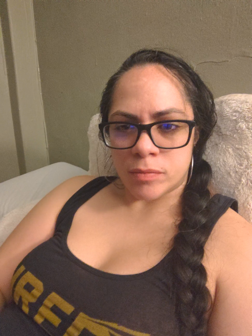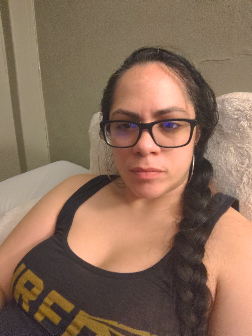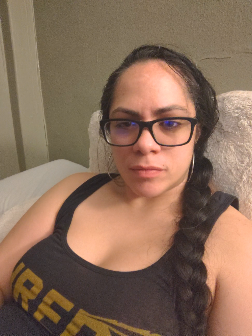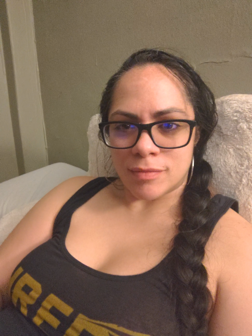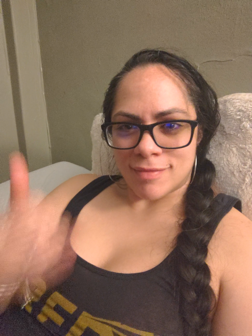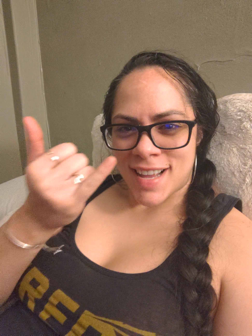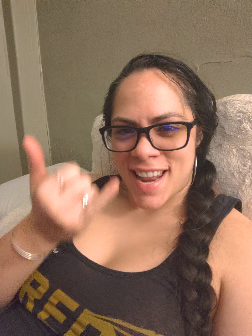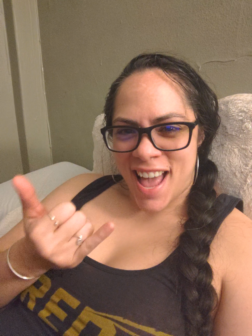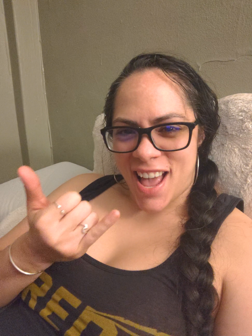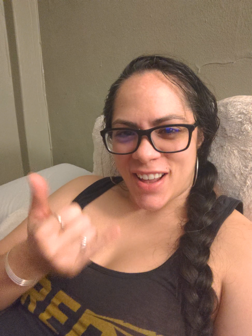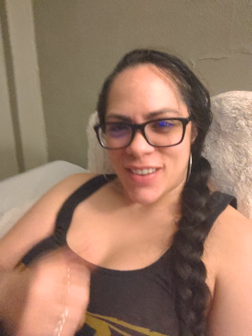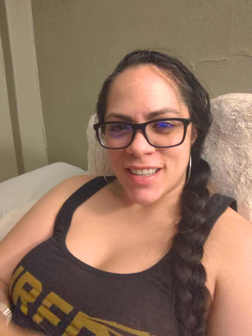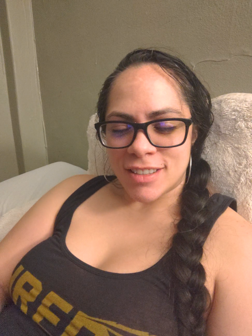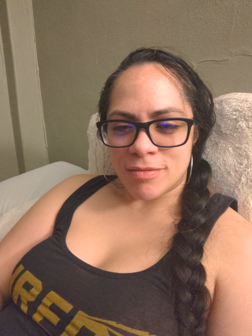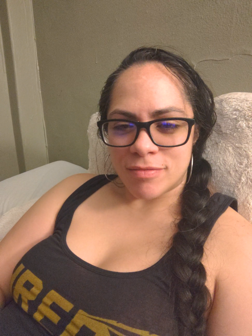now